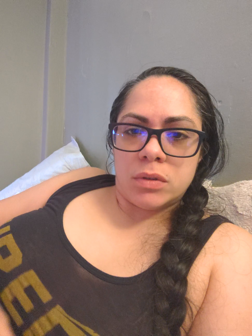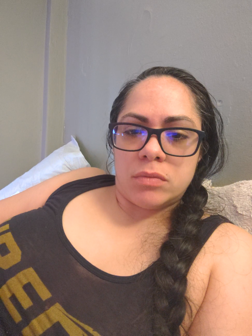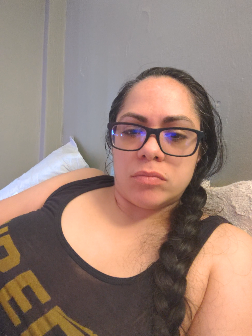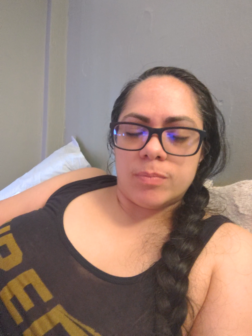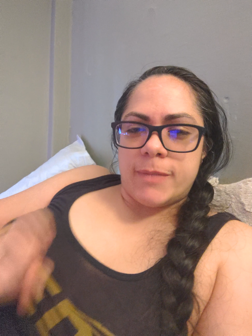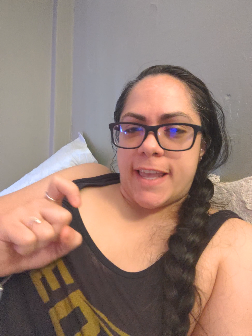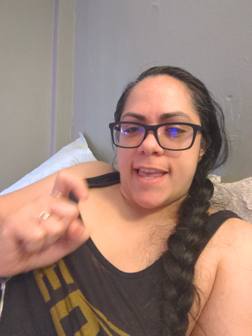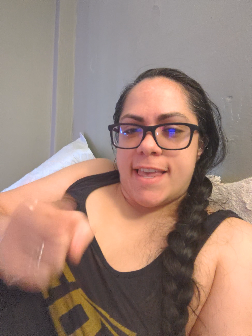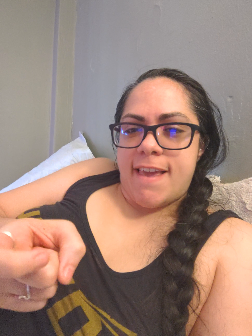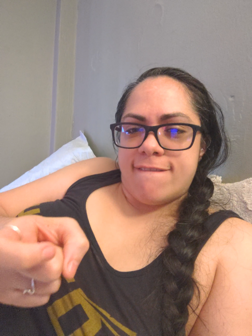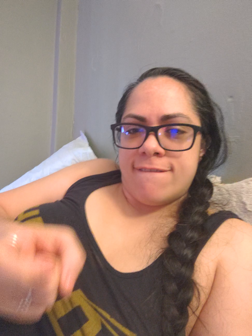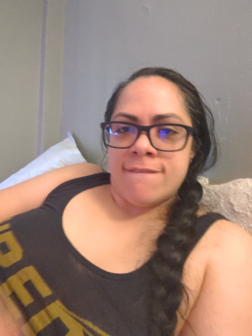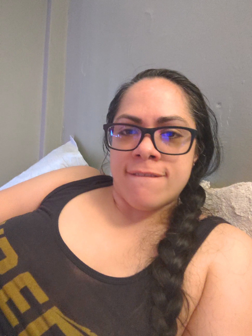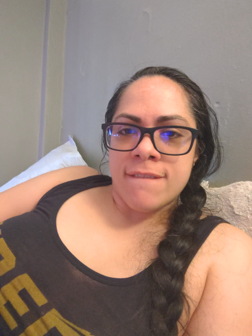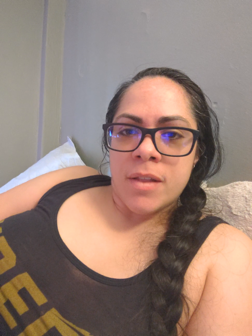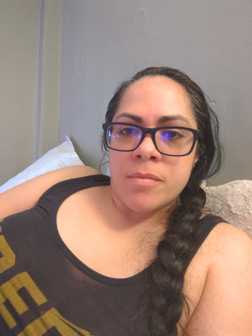gift